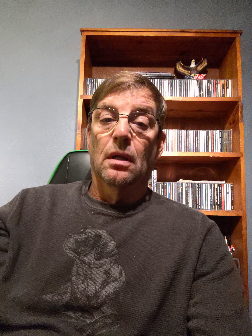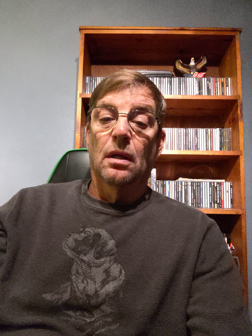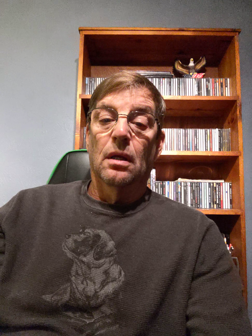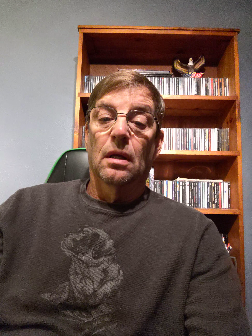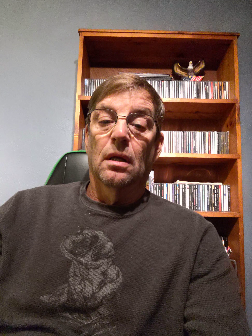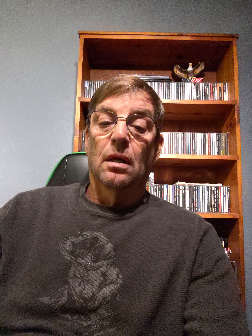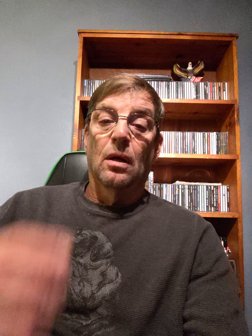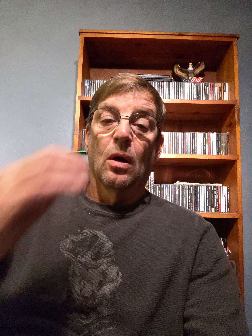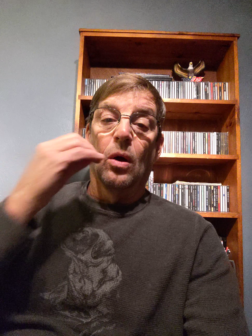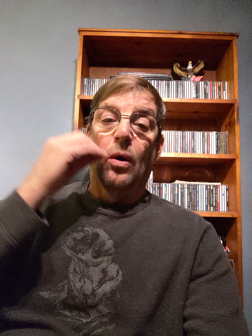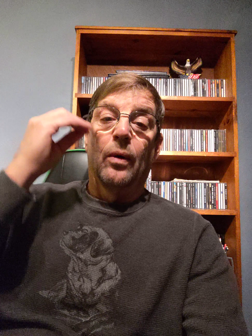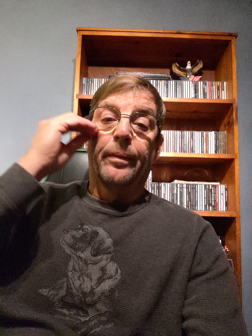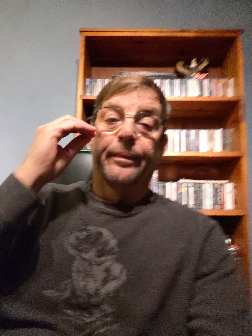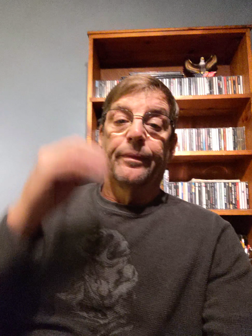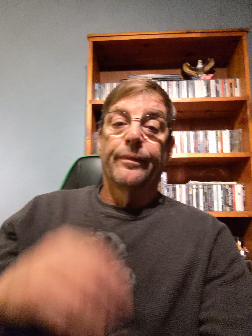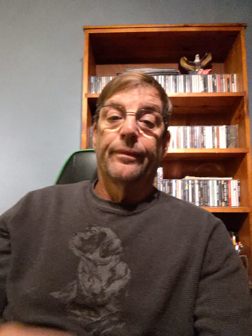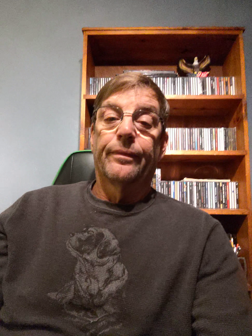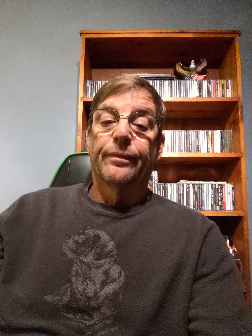home